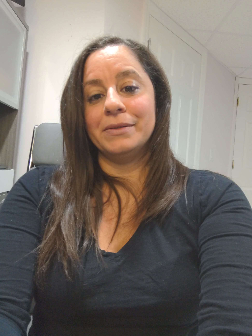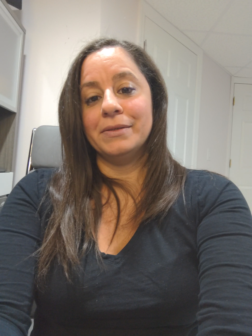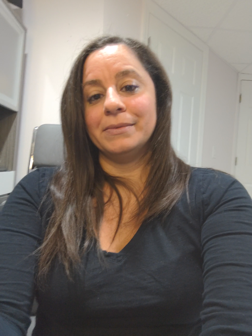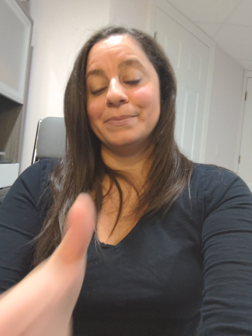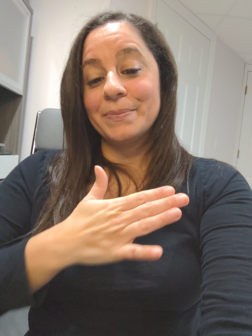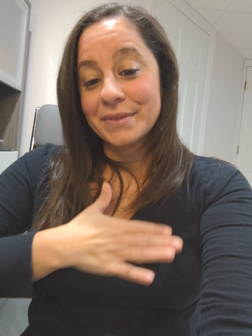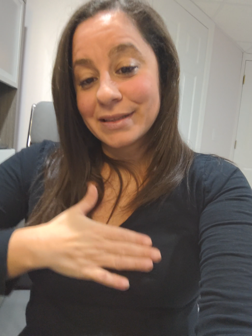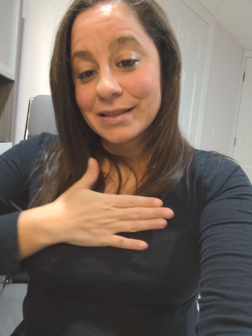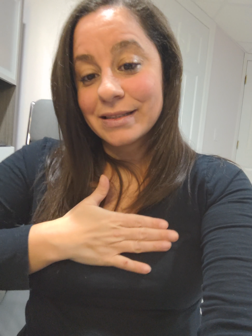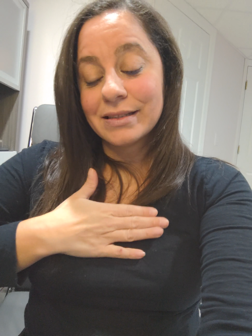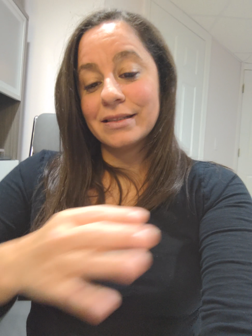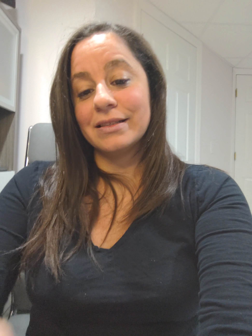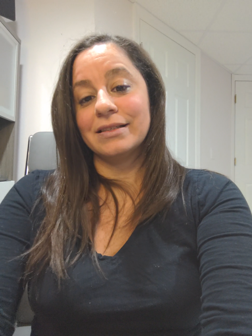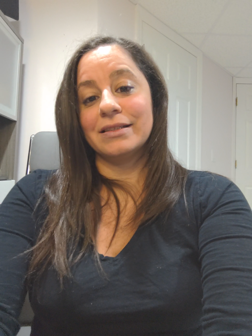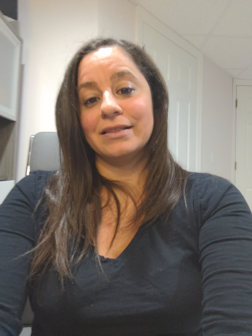please